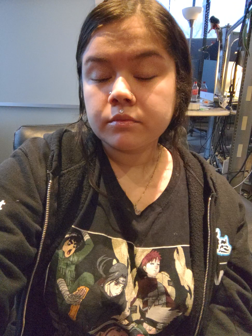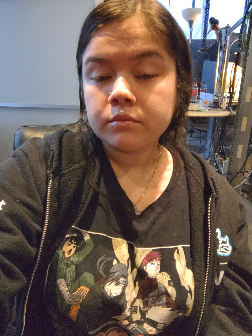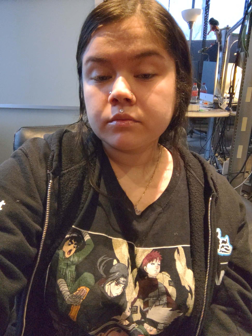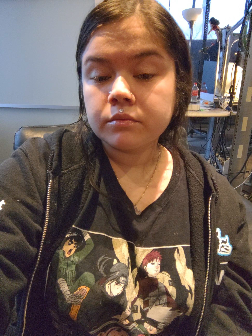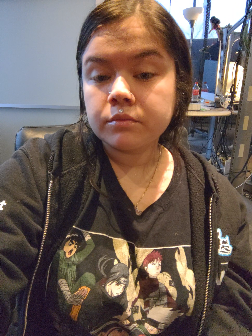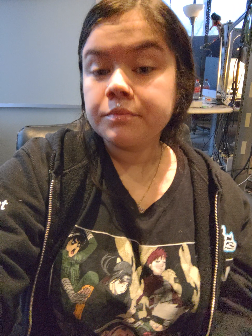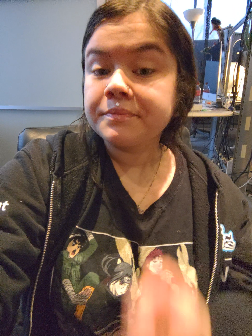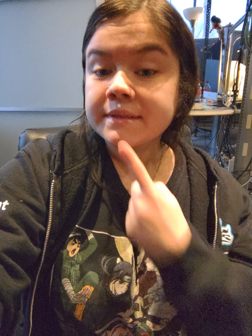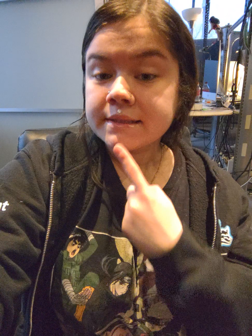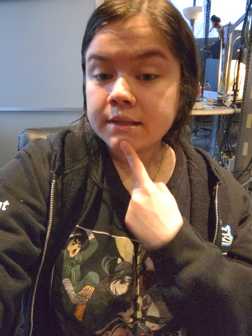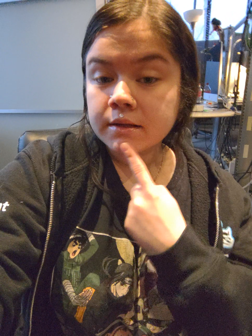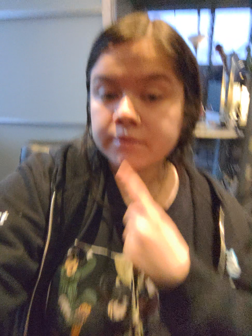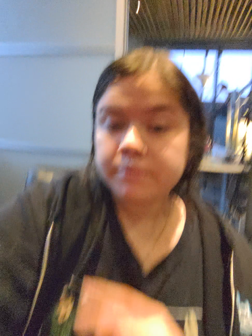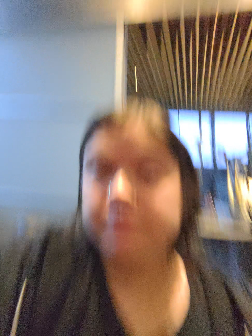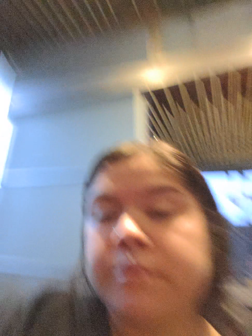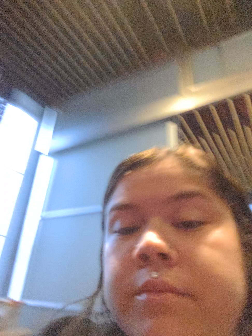say